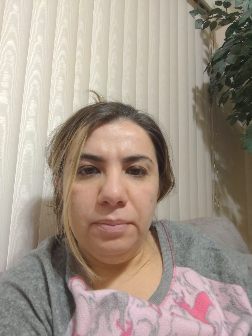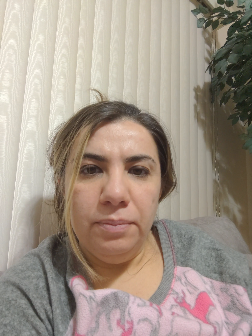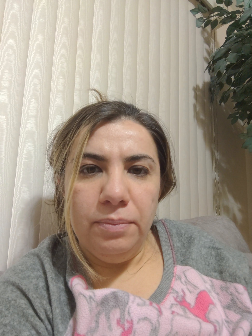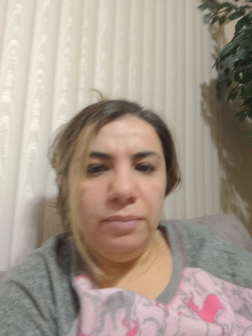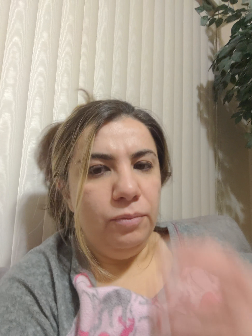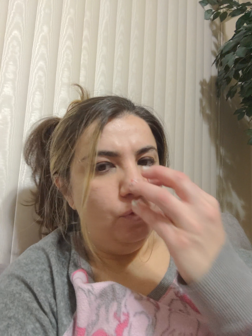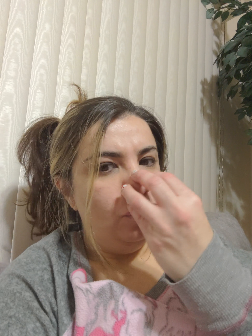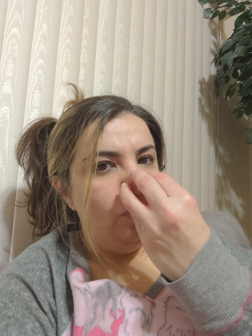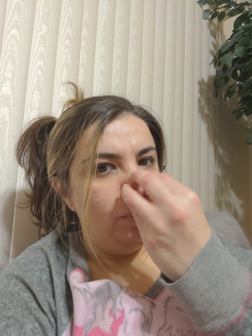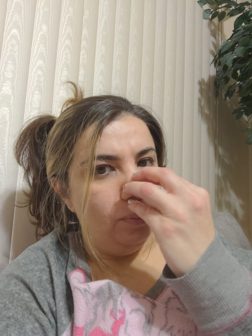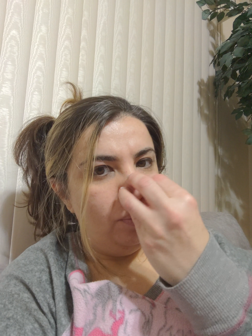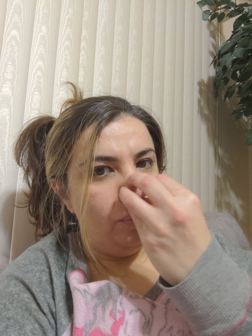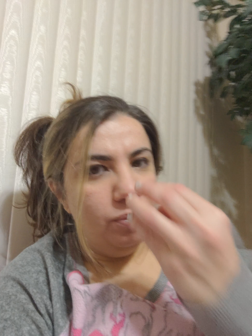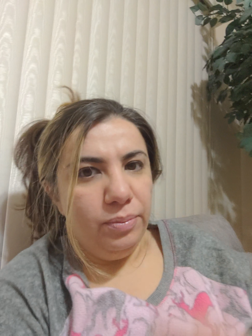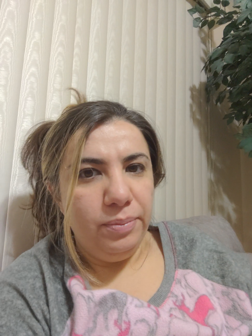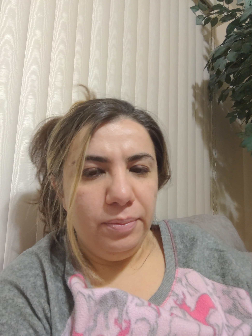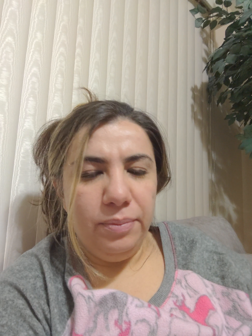clown